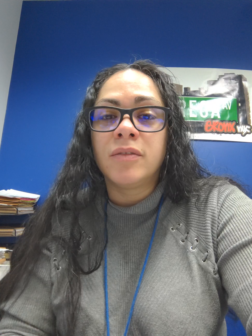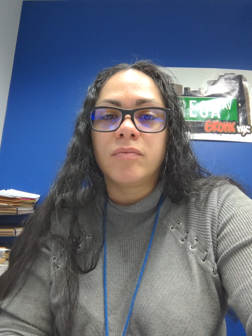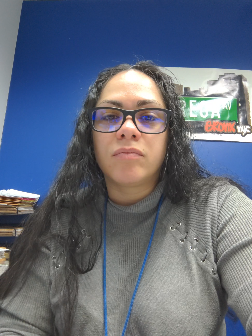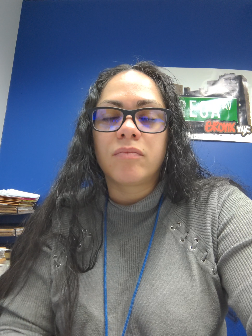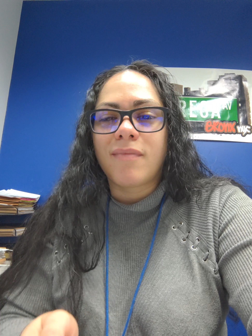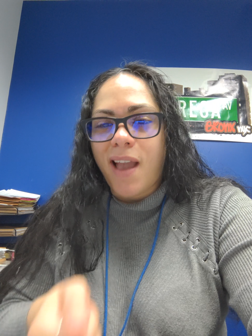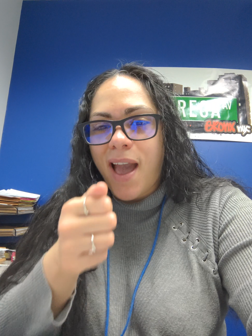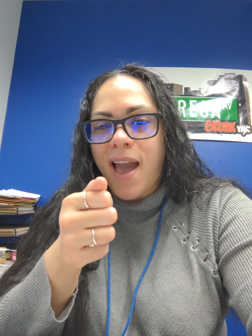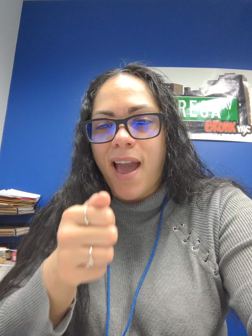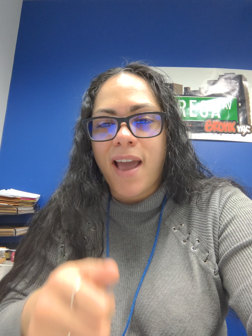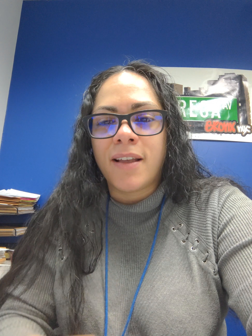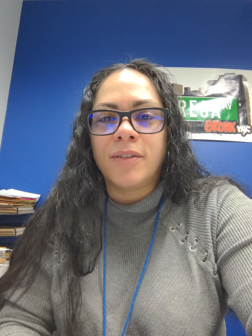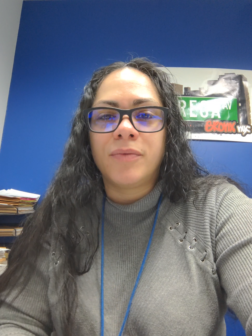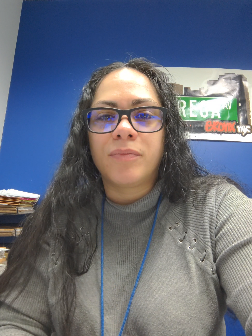hide